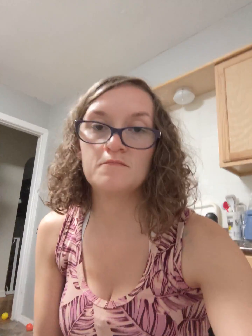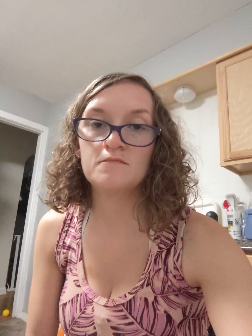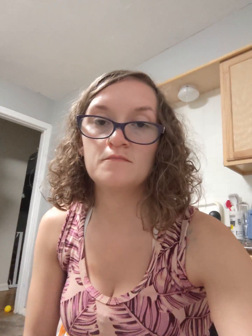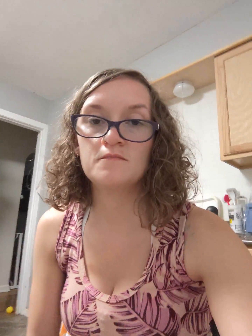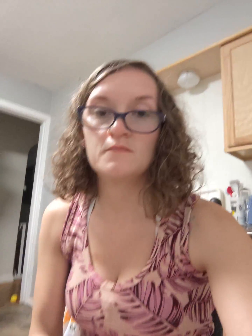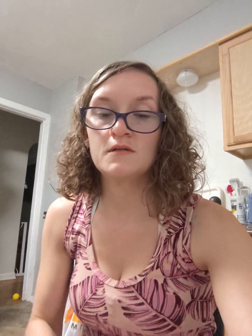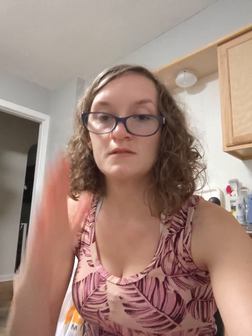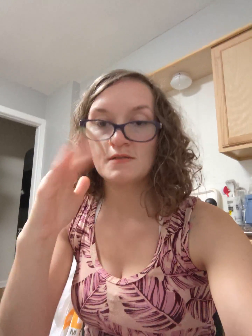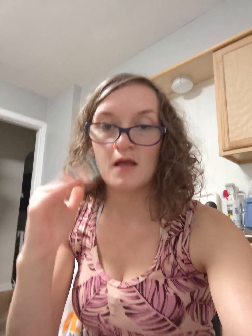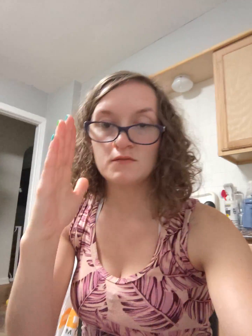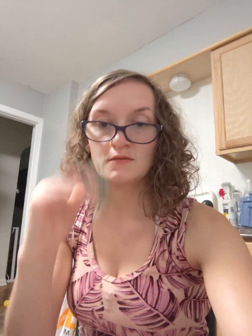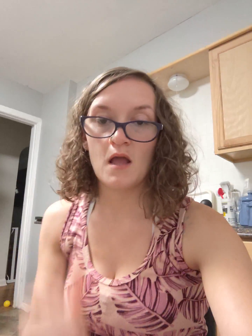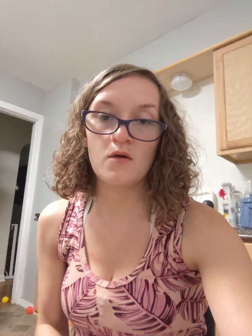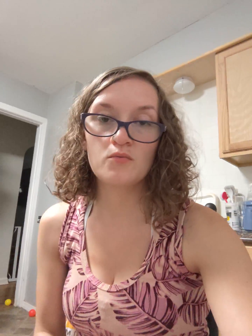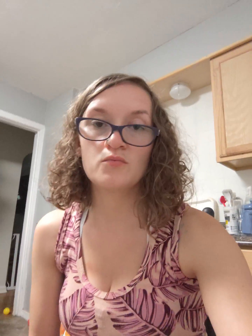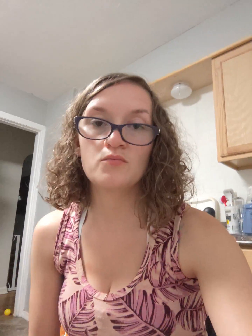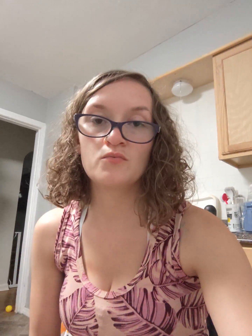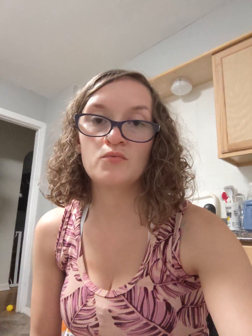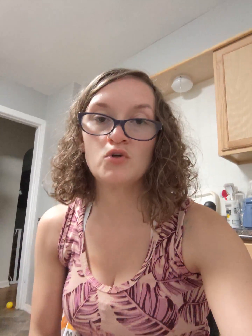downtown